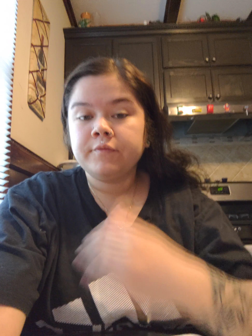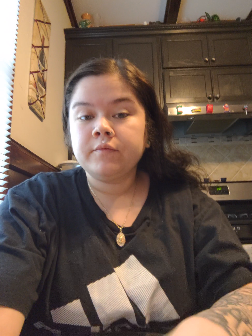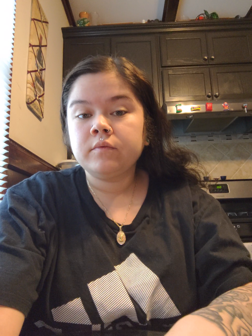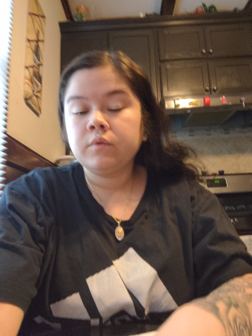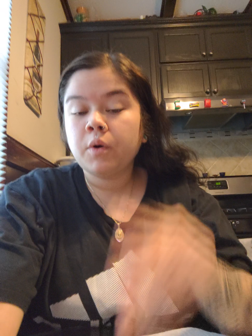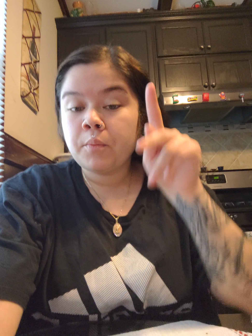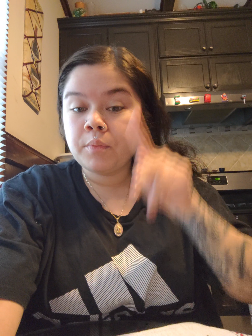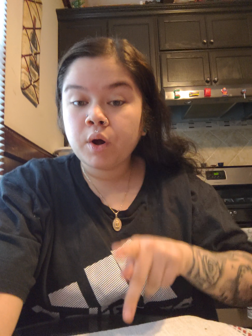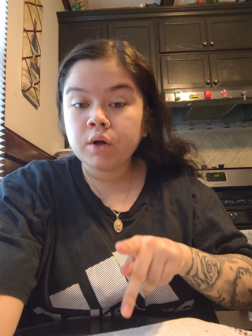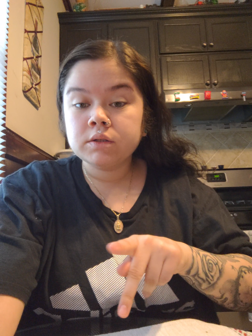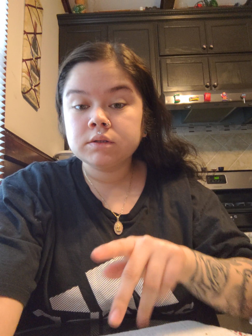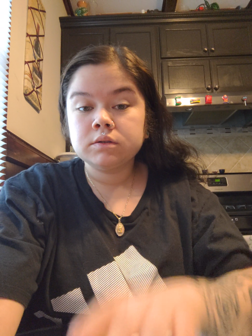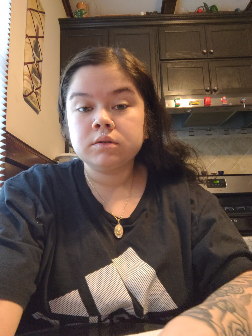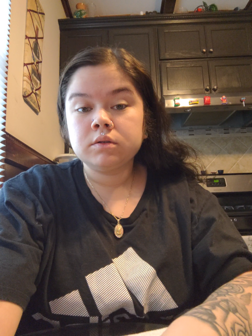person